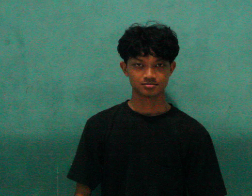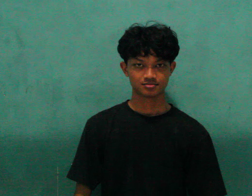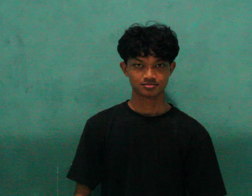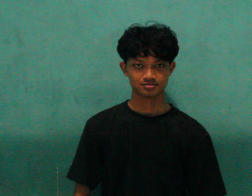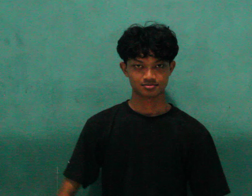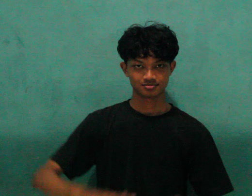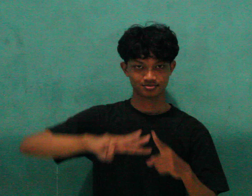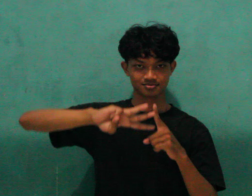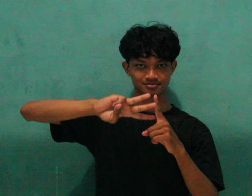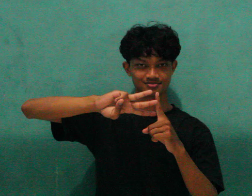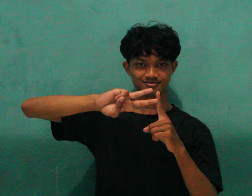B